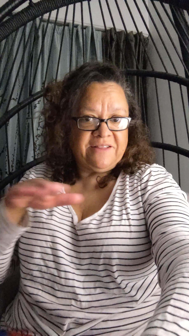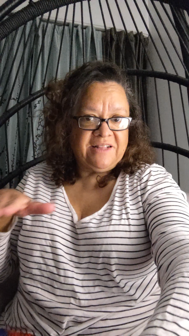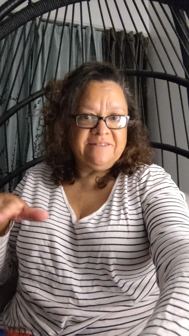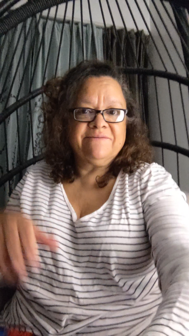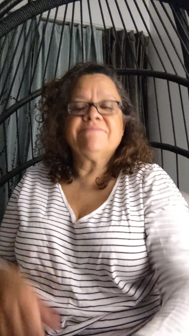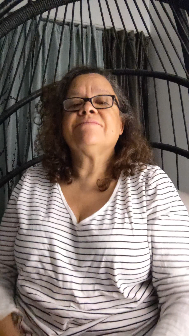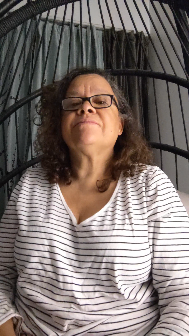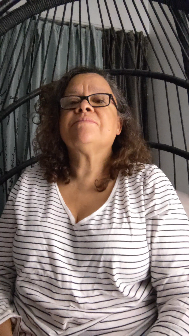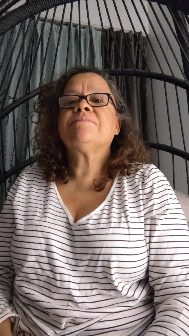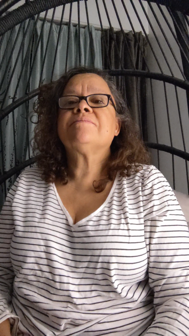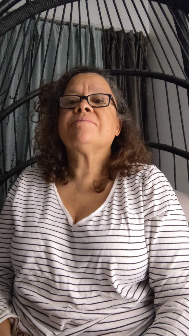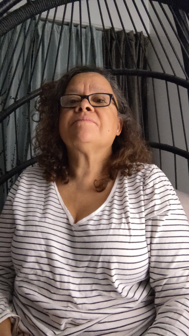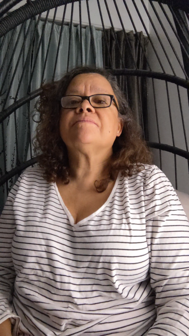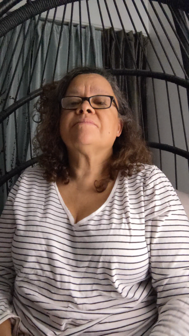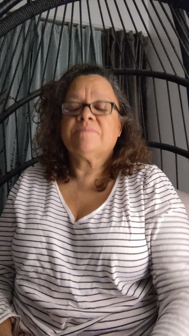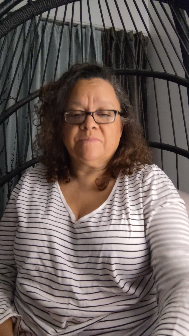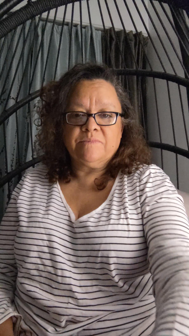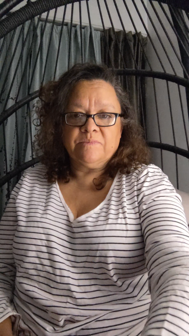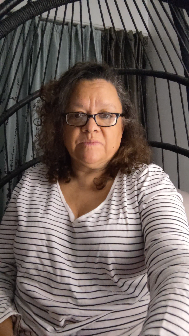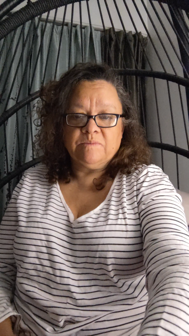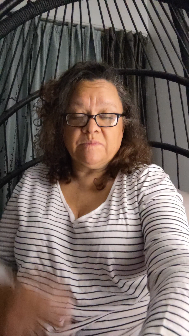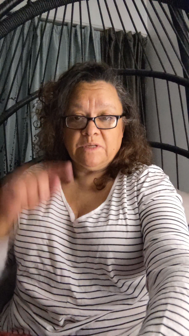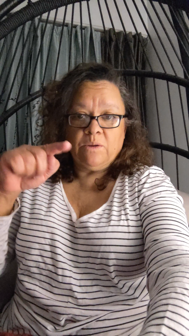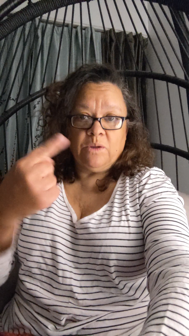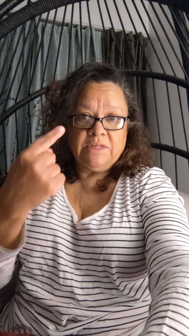hurt